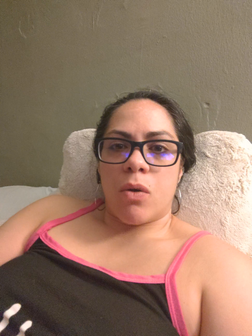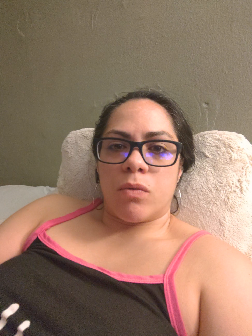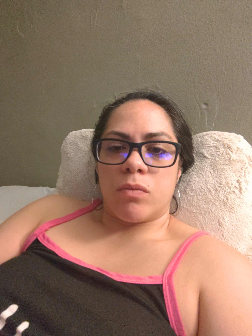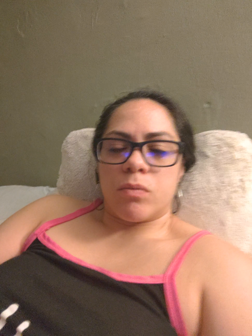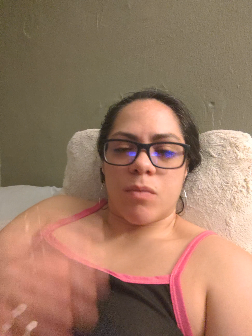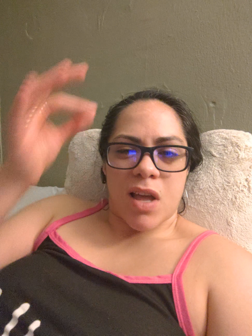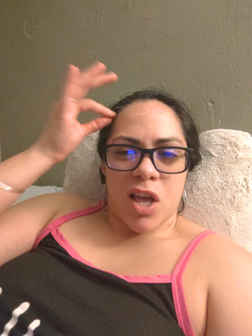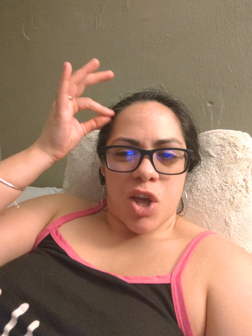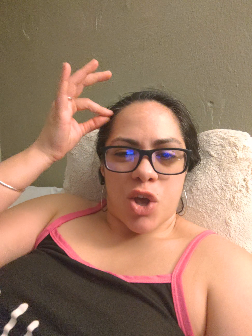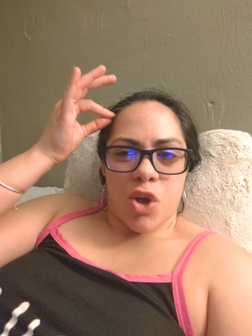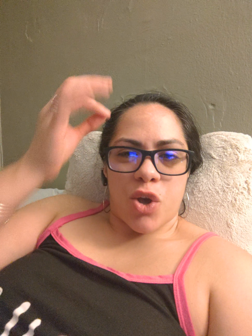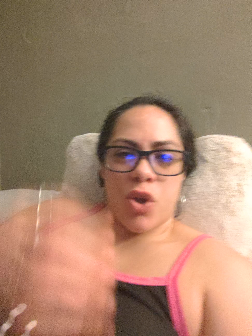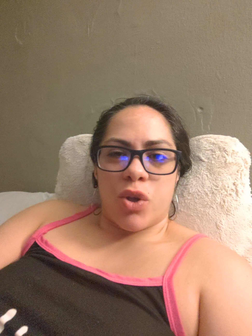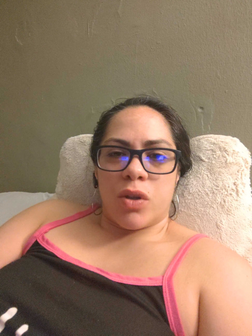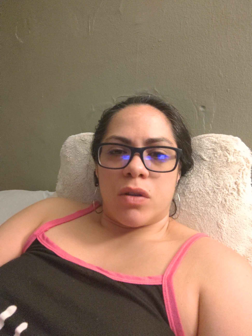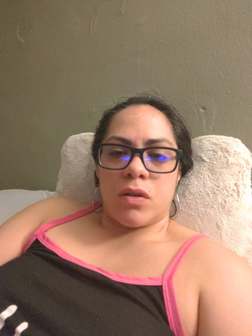hair